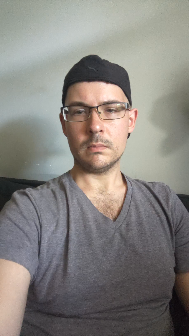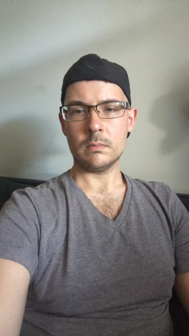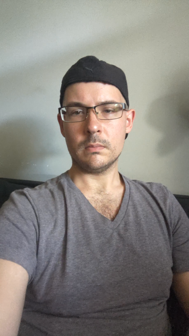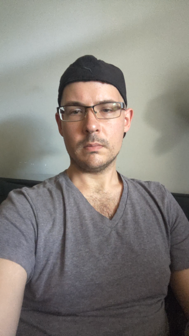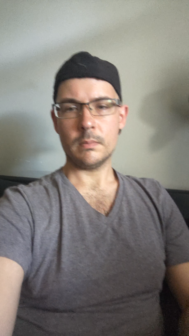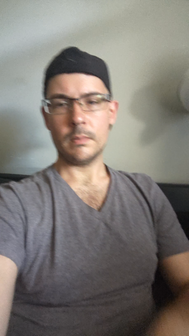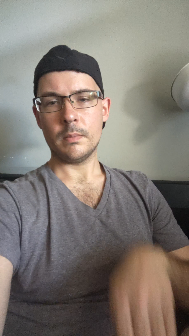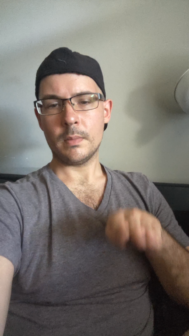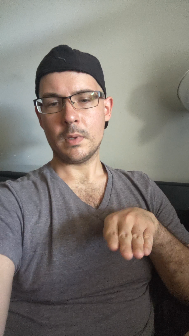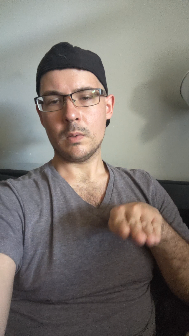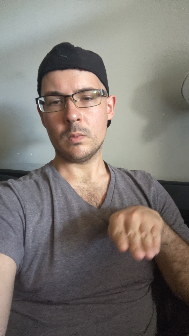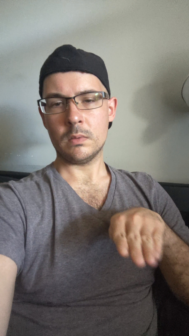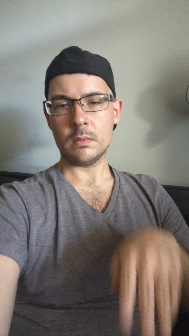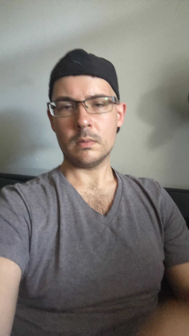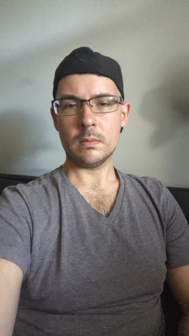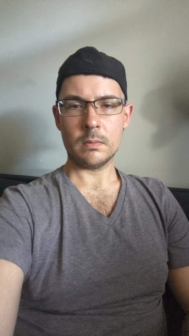penguin